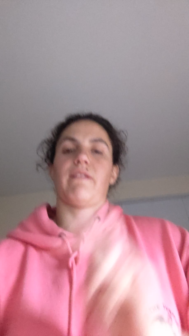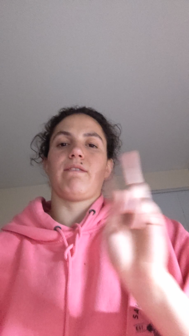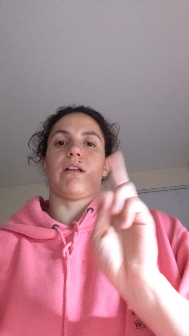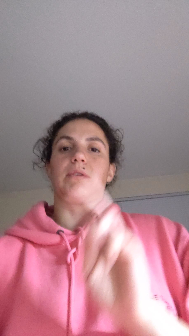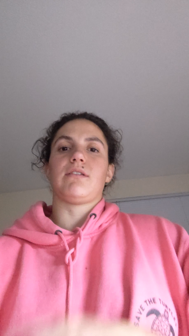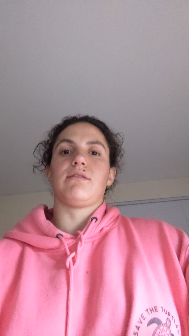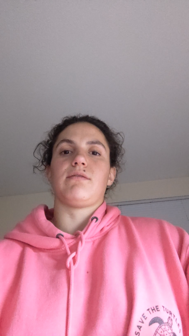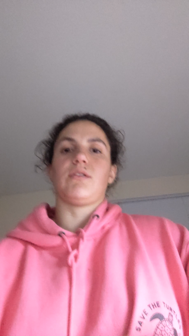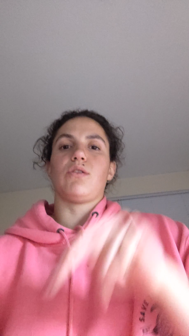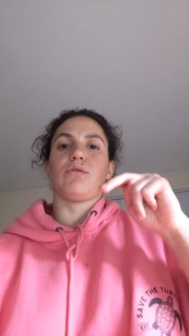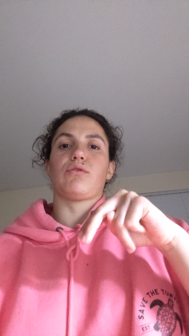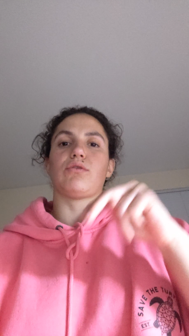nurse